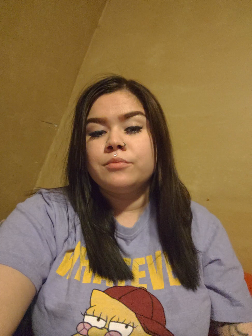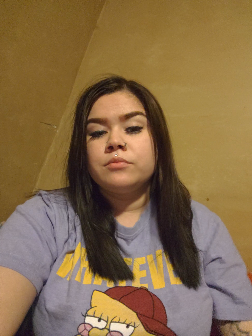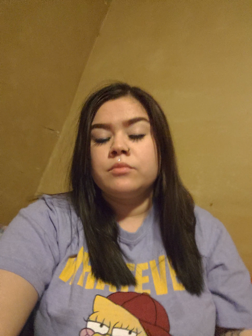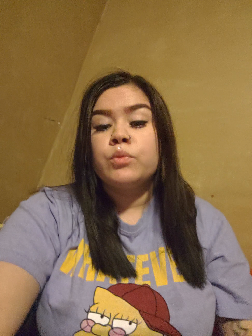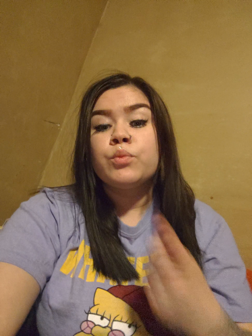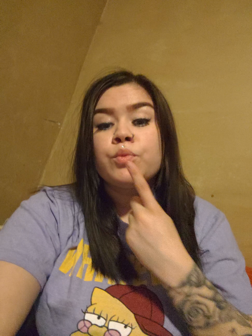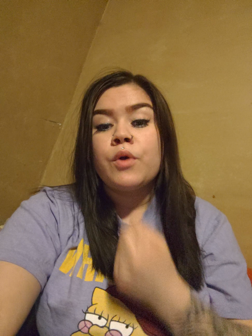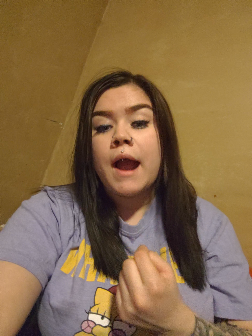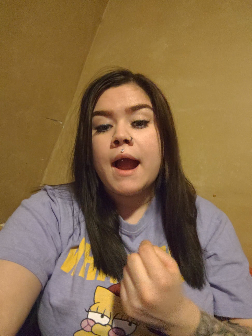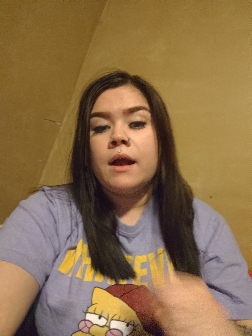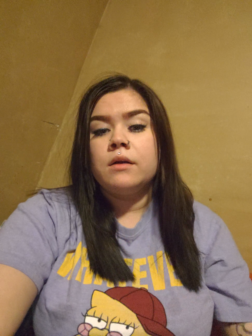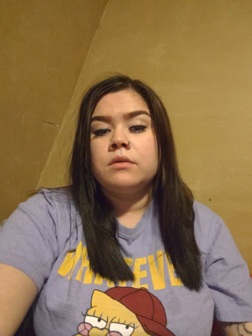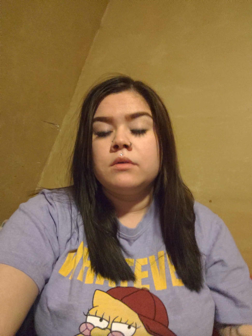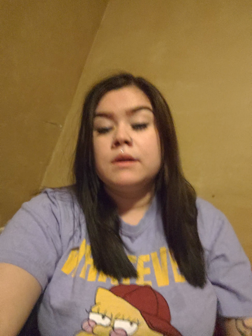red